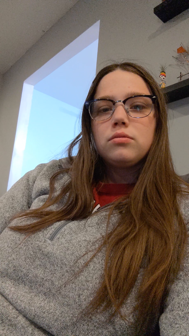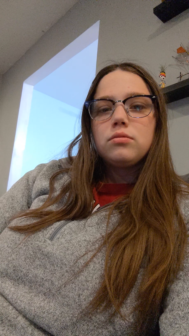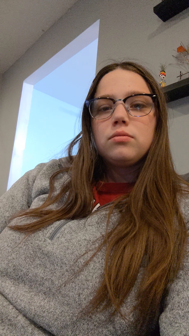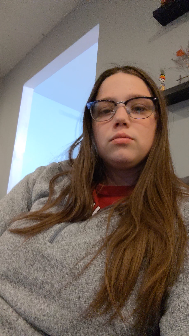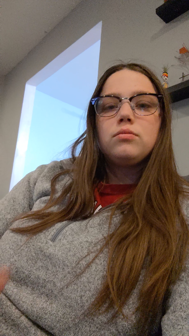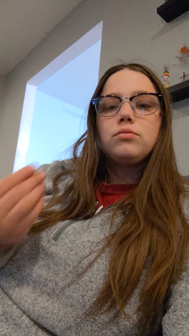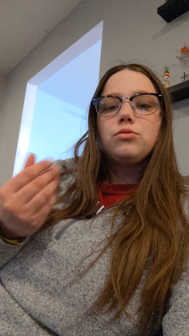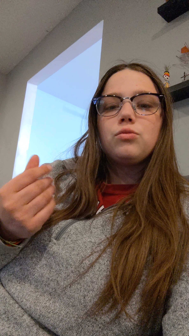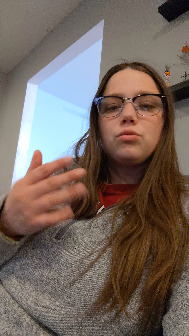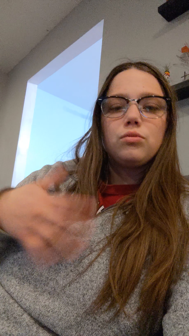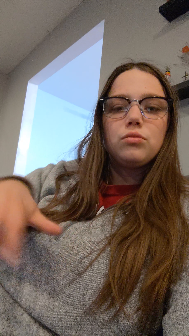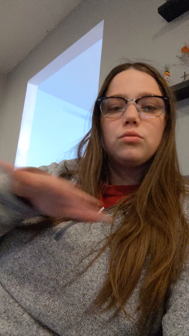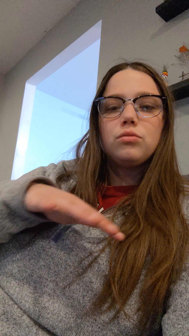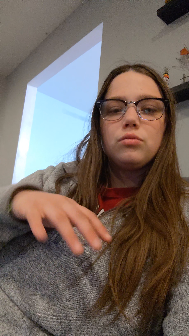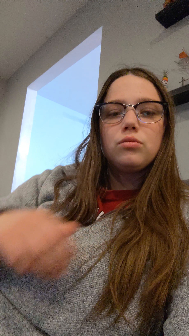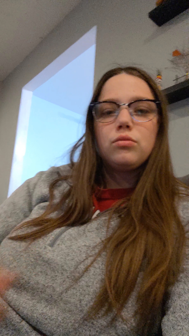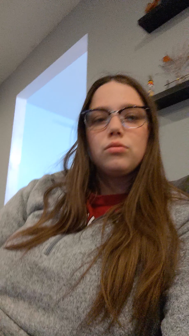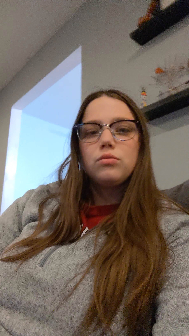garden